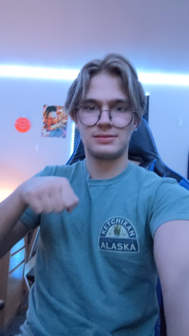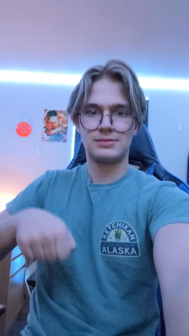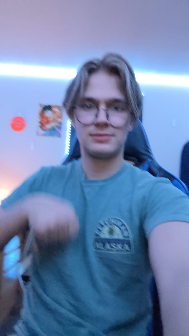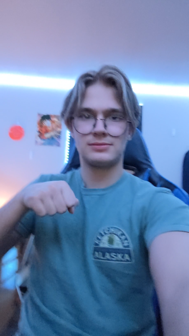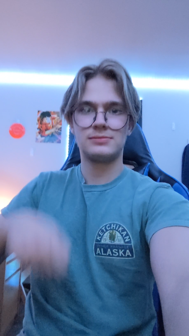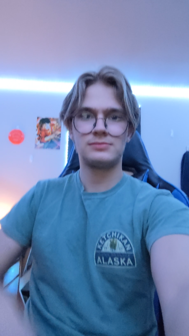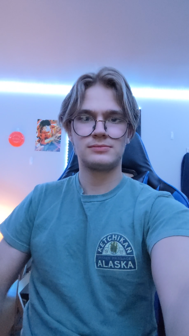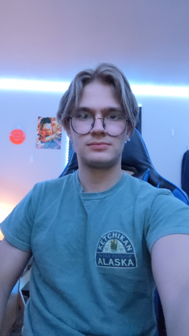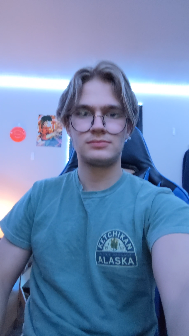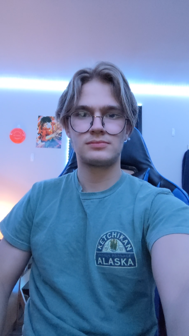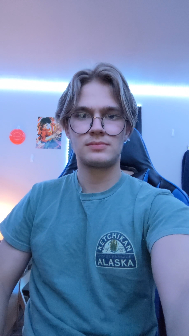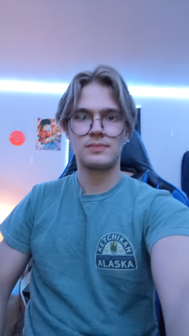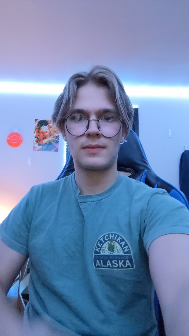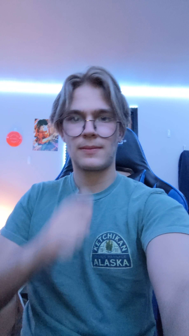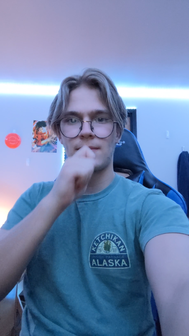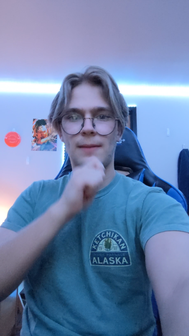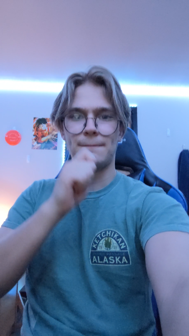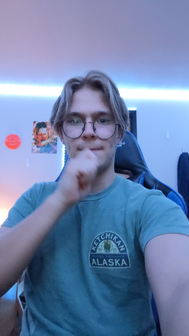popsicle